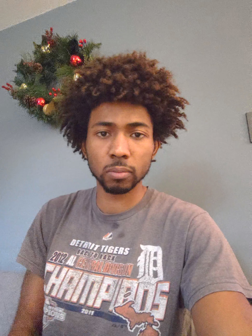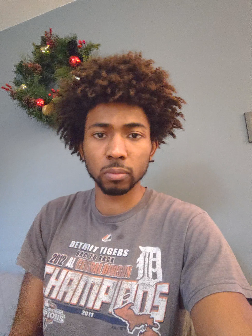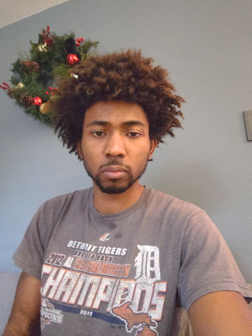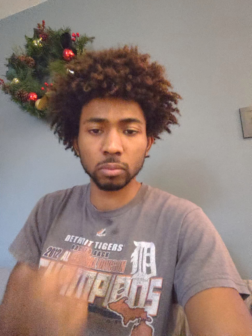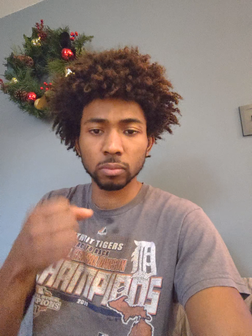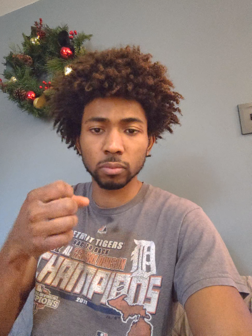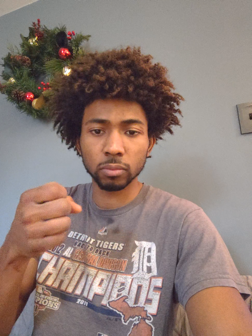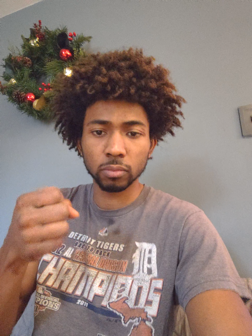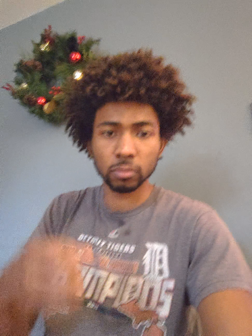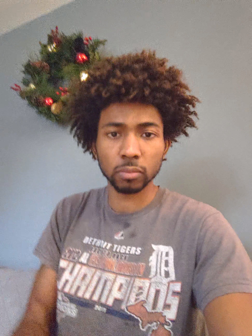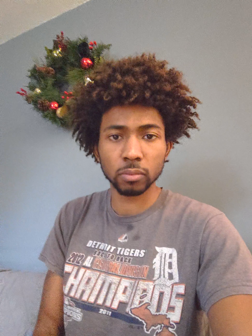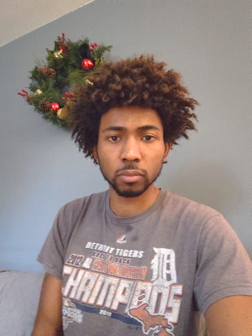milk